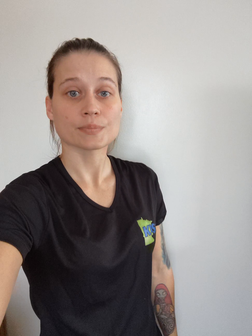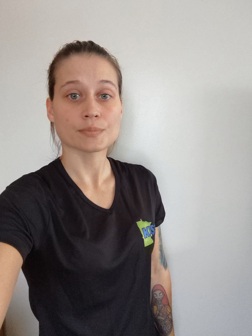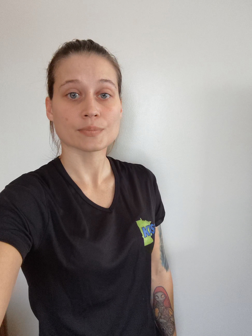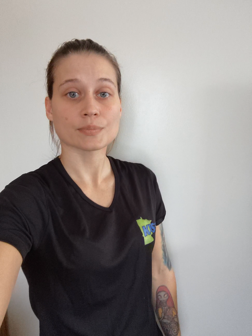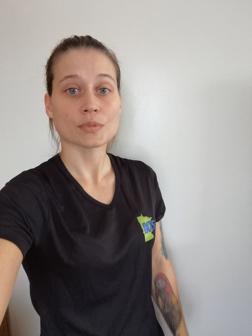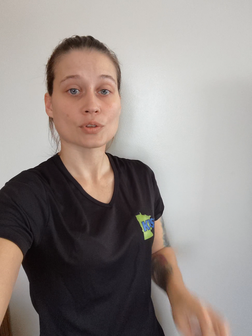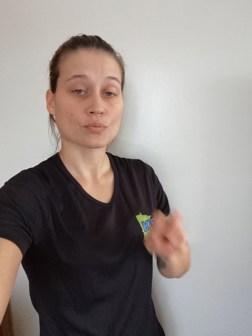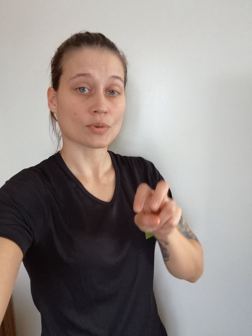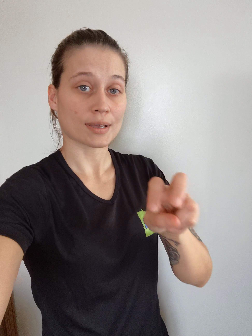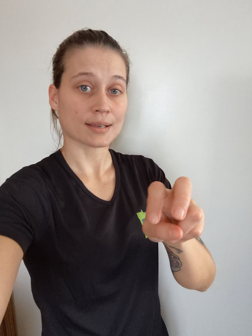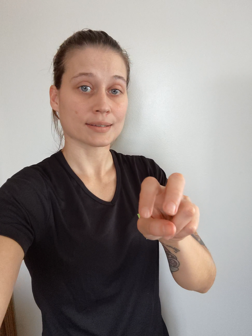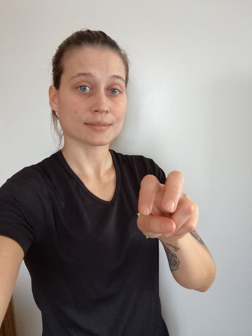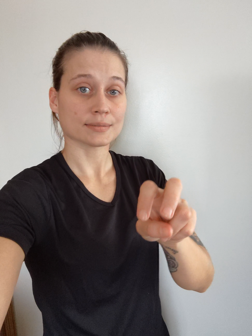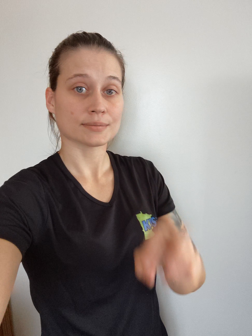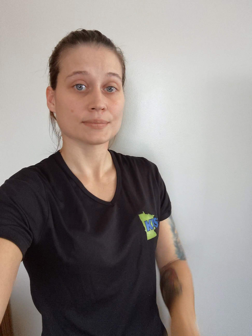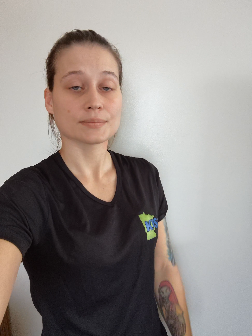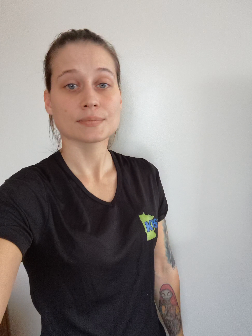ride